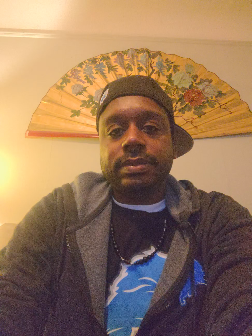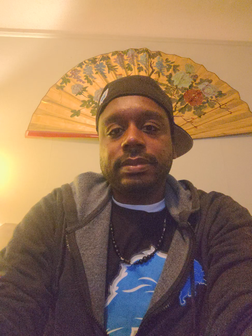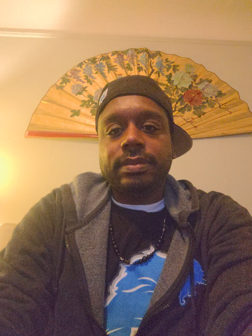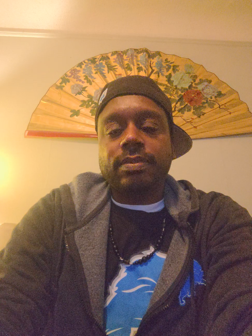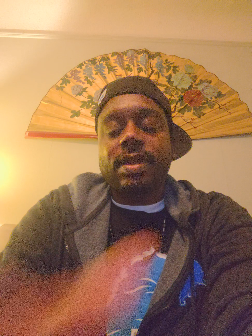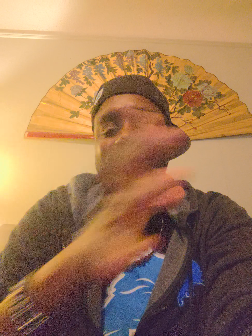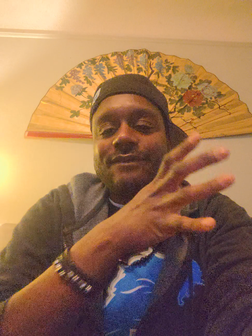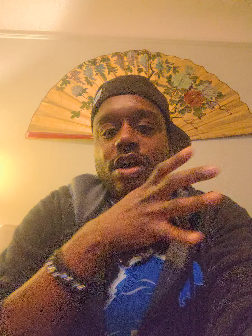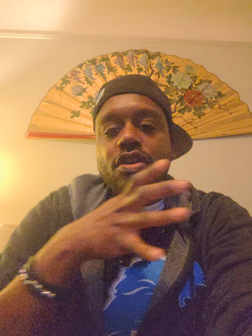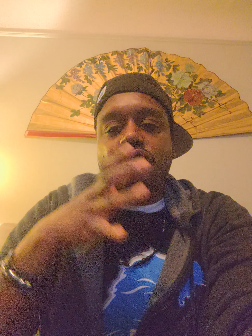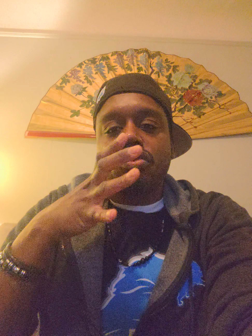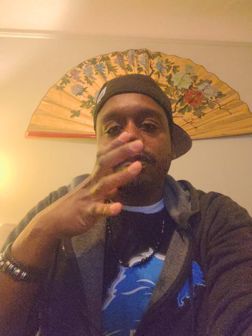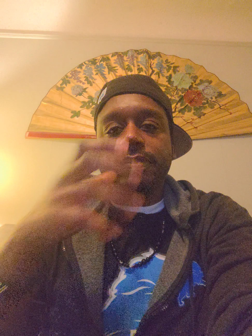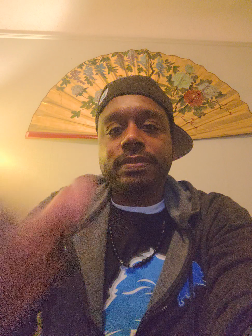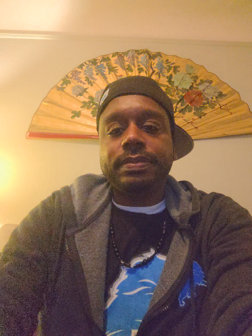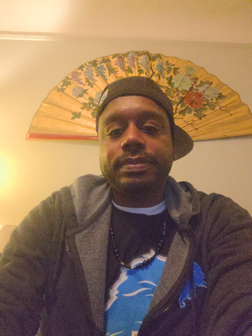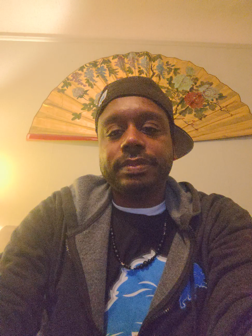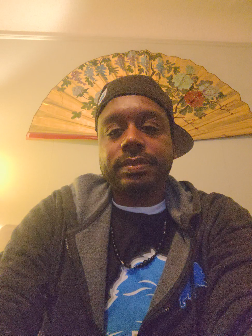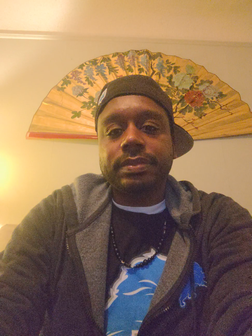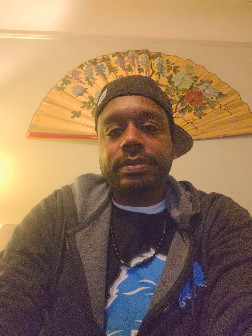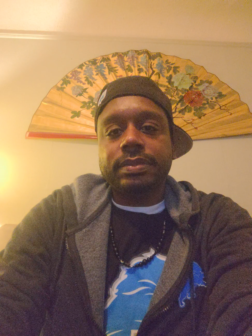farm